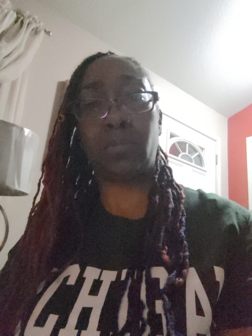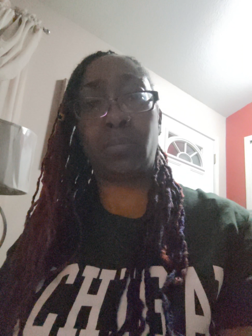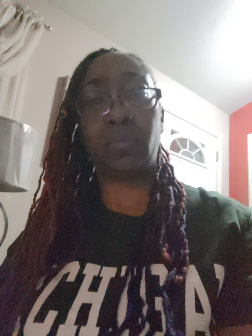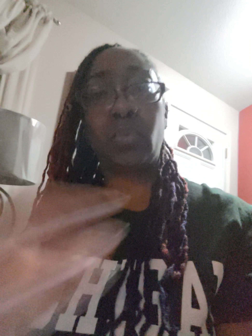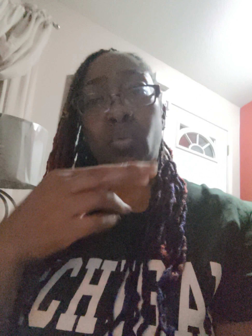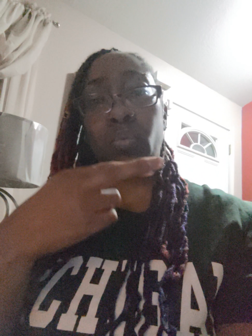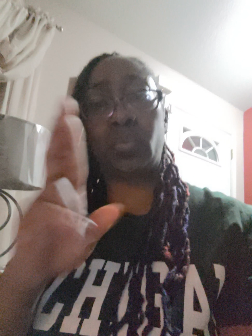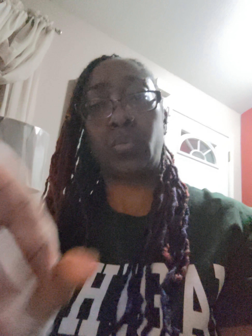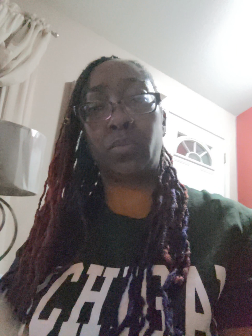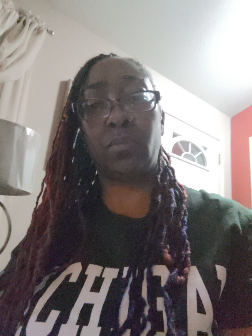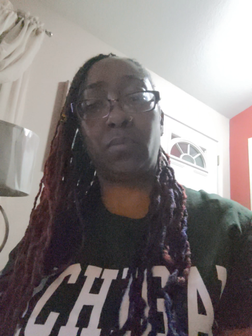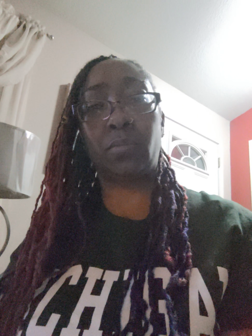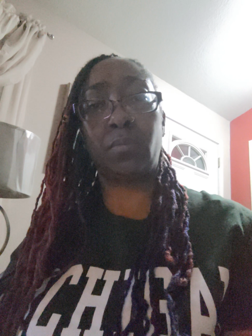room